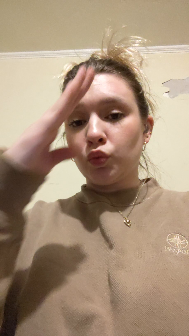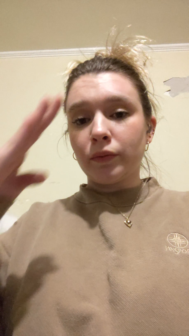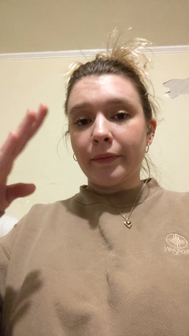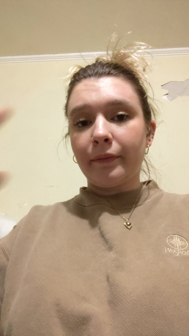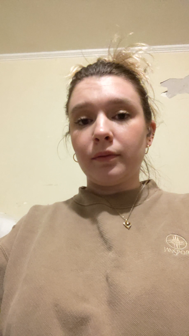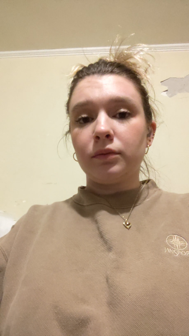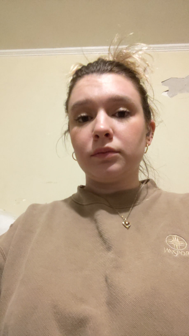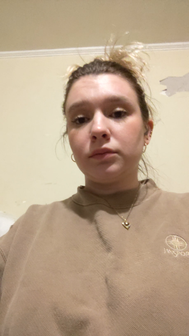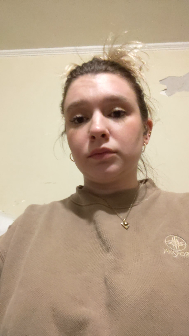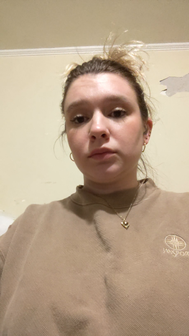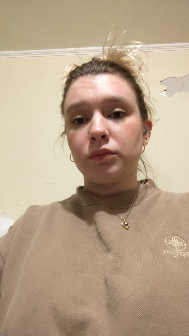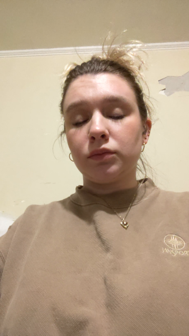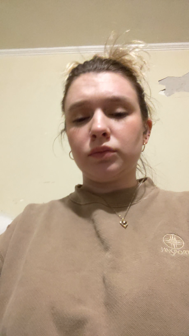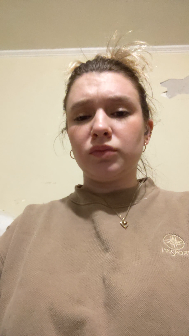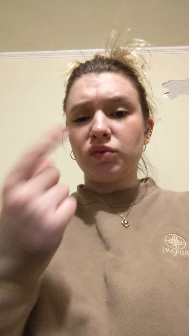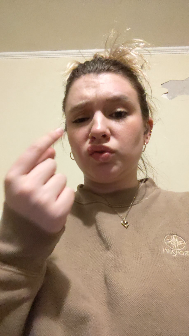do